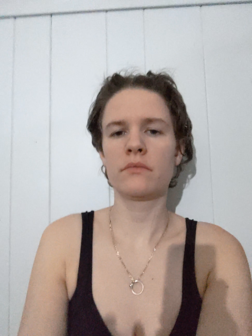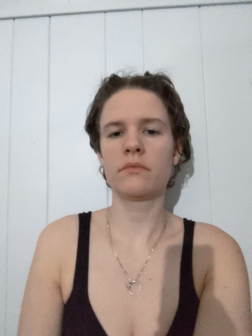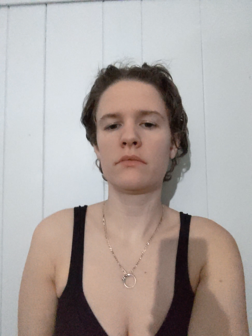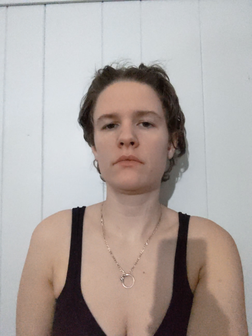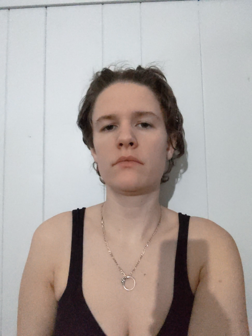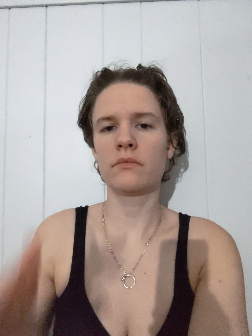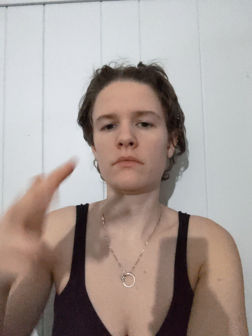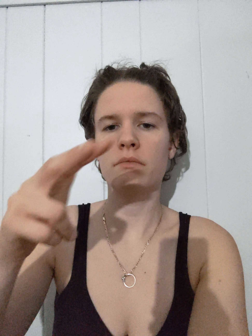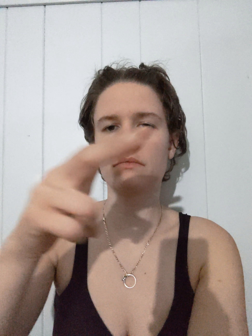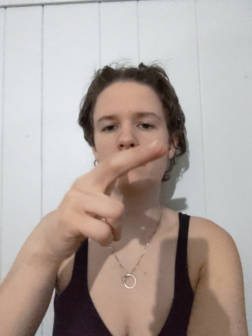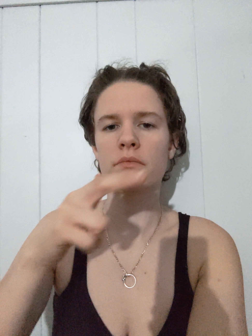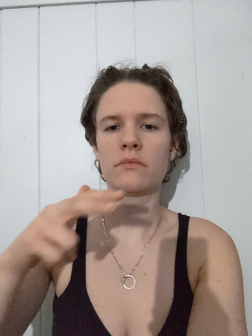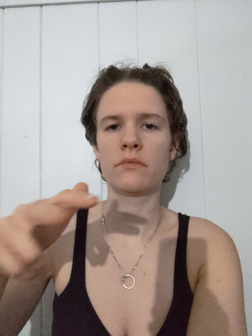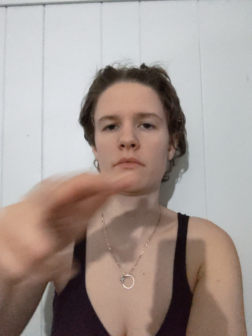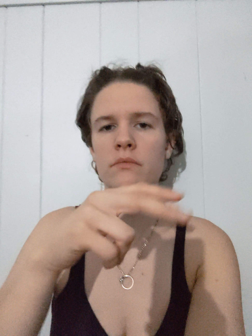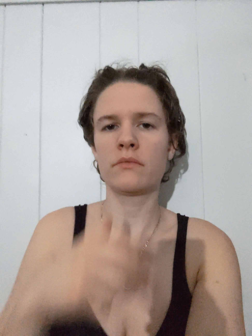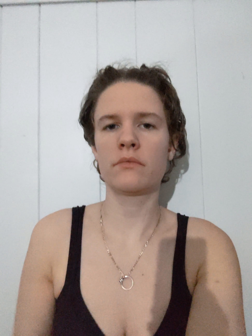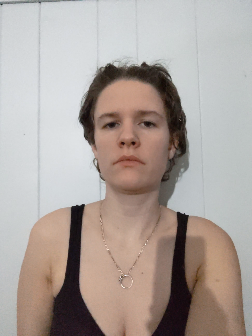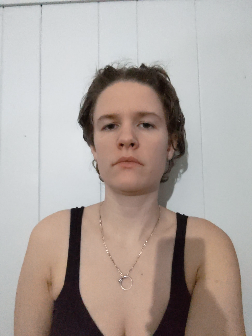helicopter